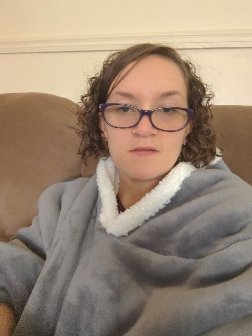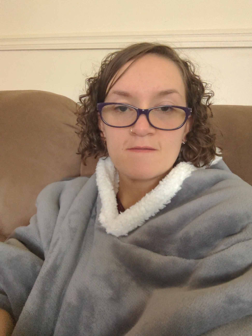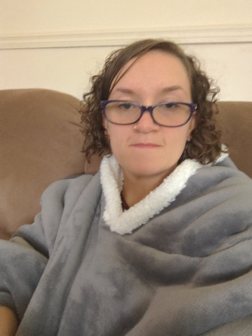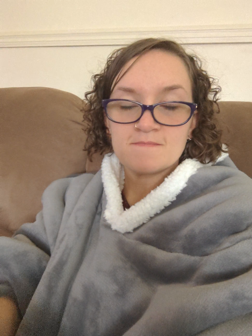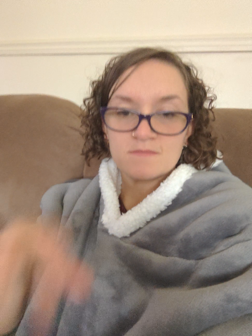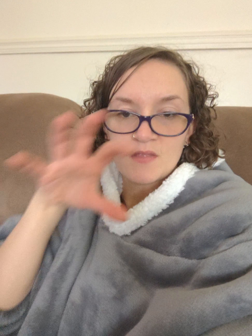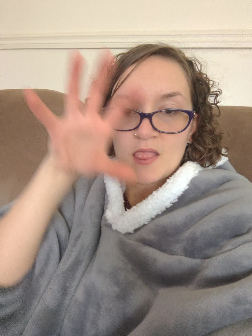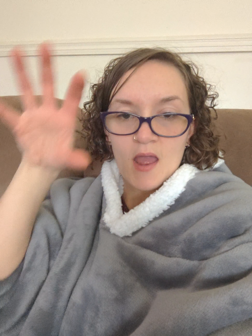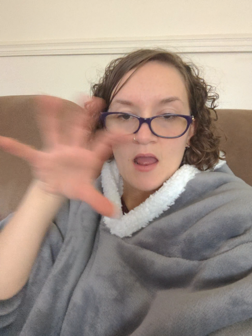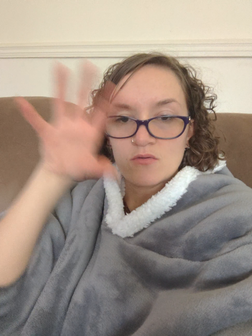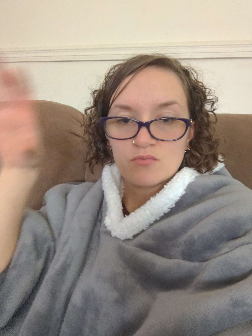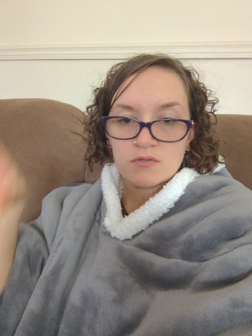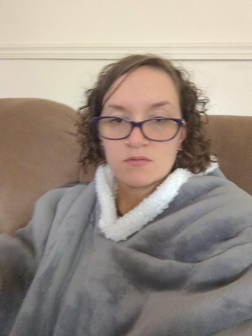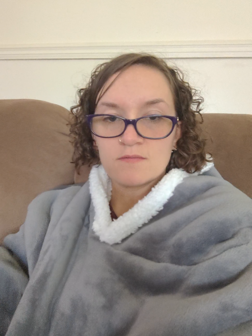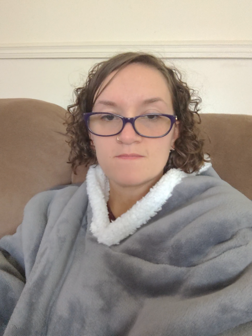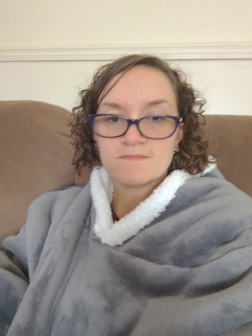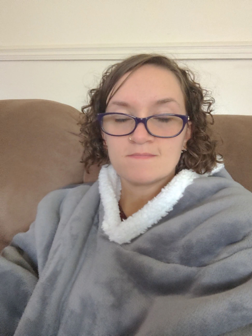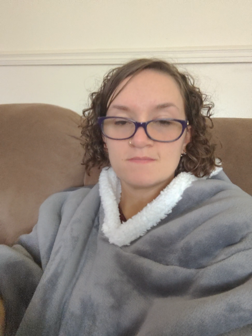cloud